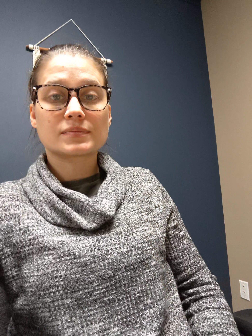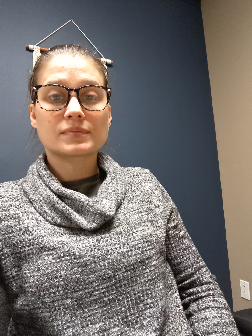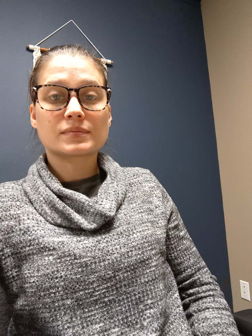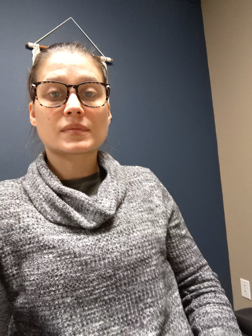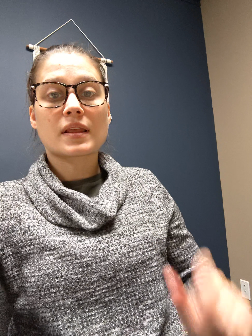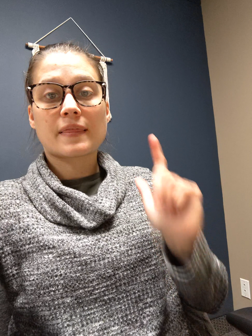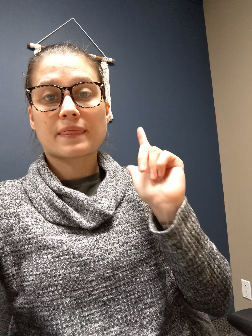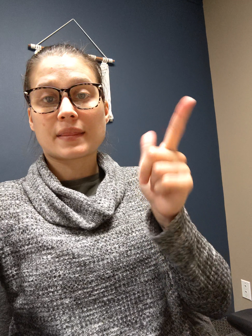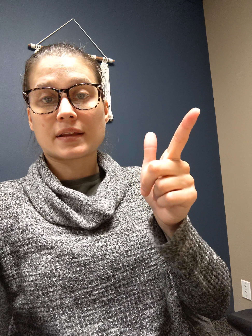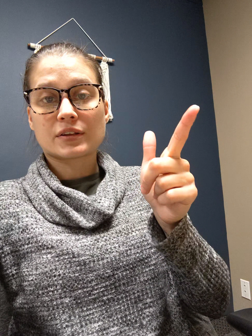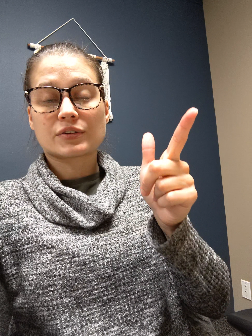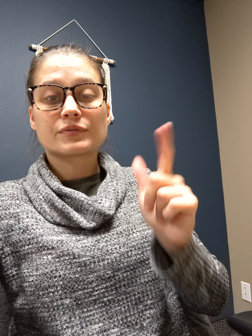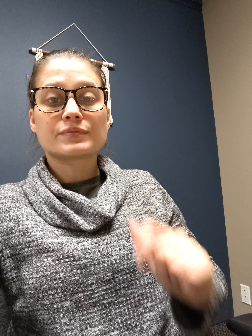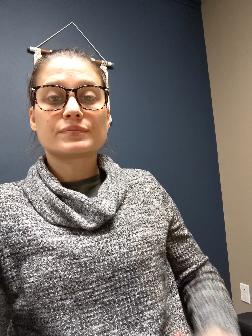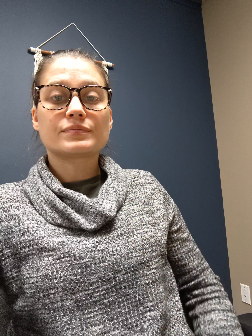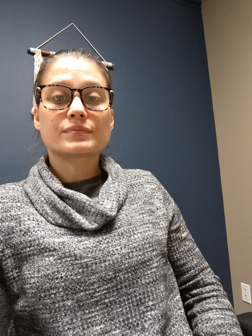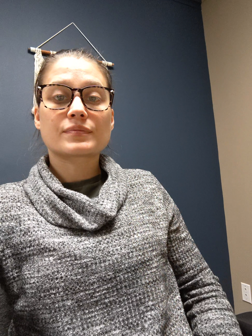later